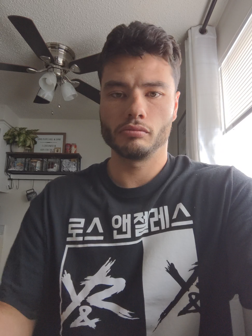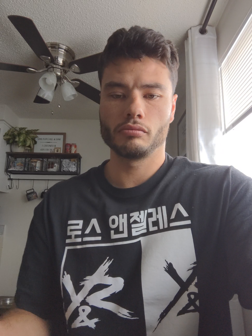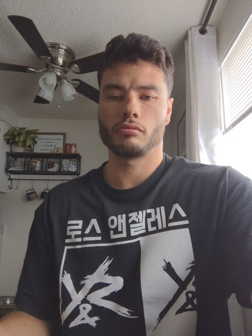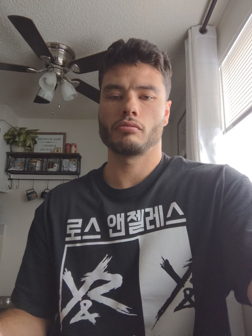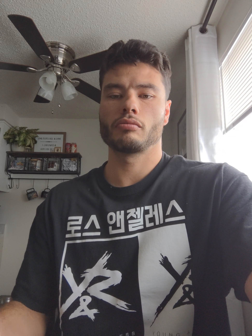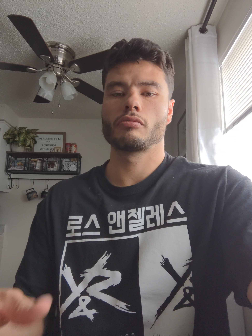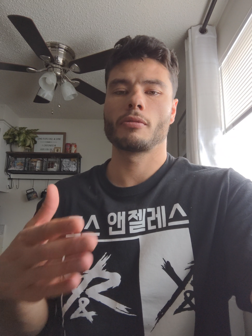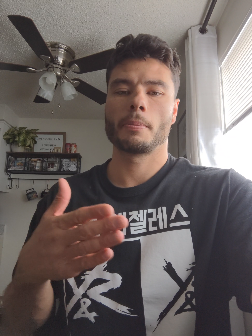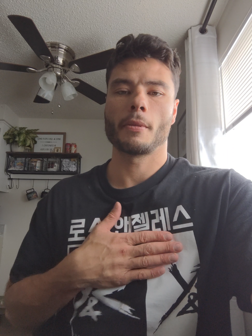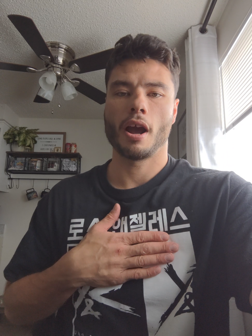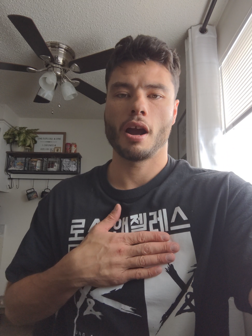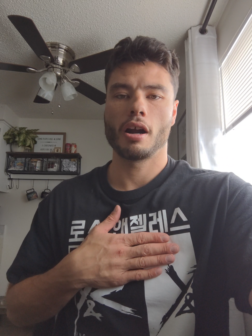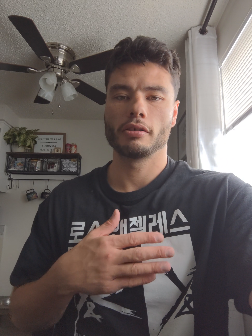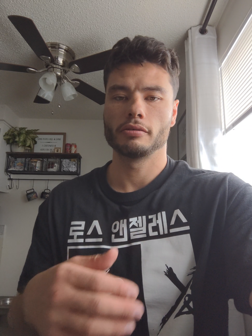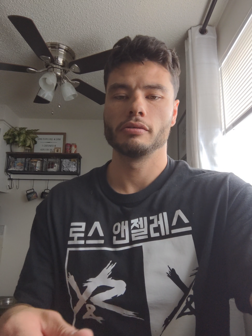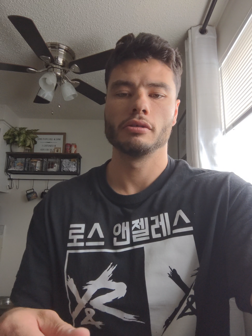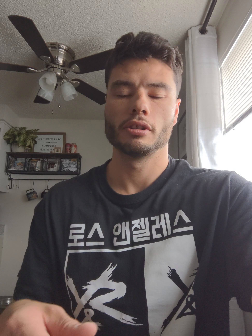my